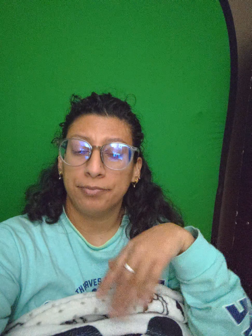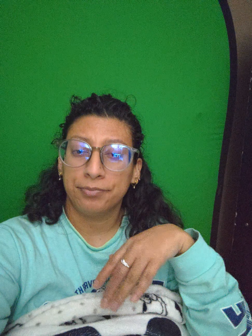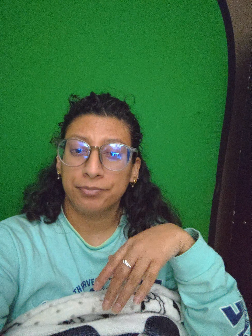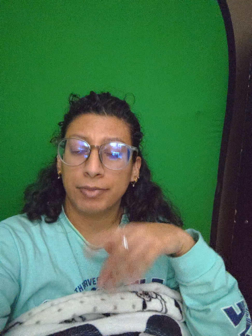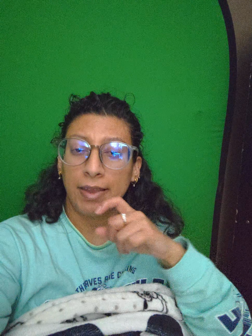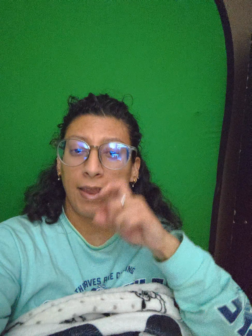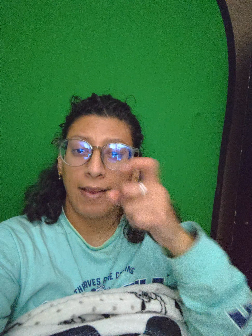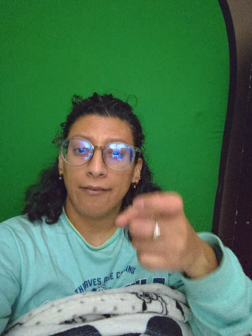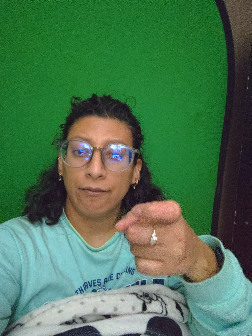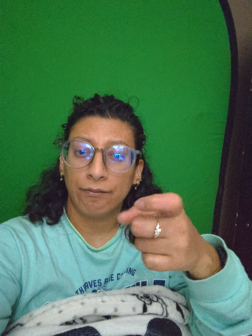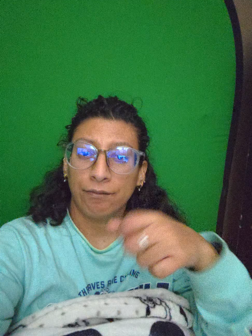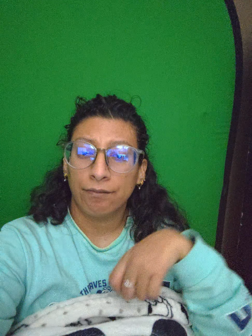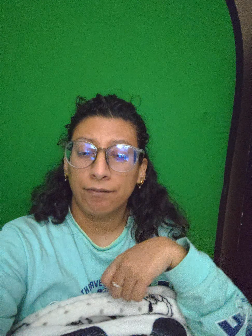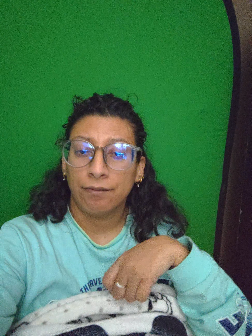give